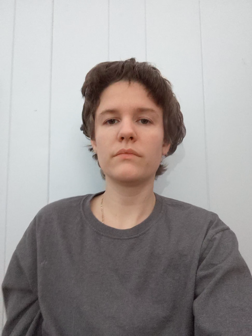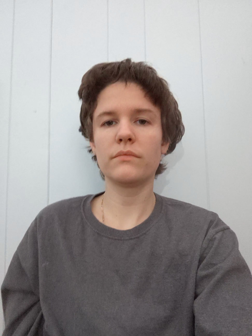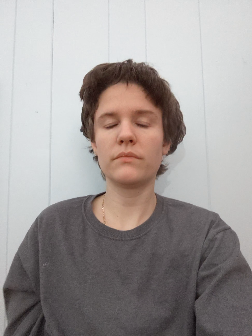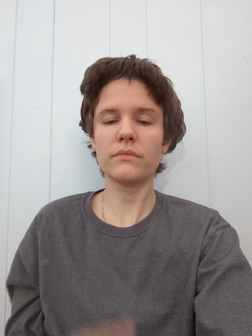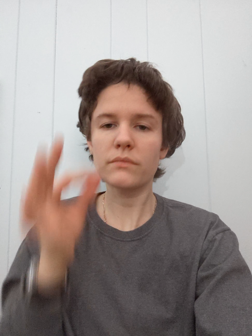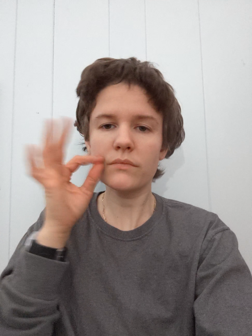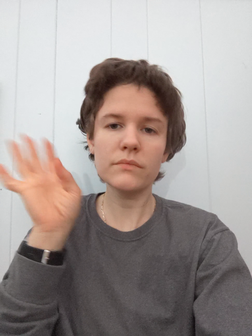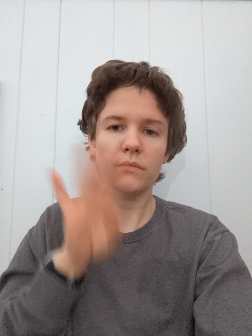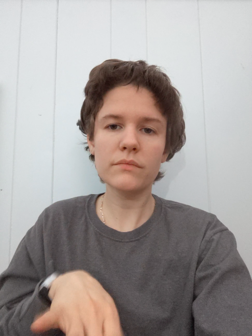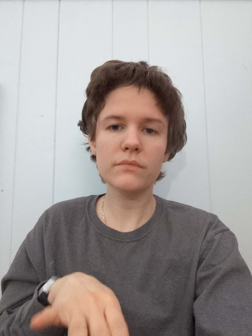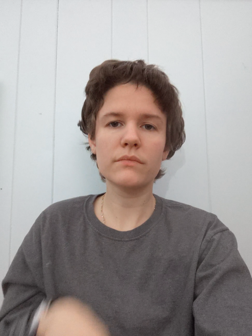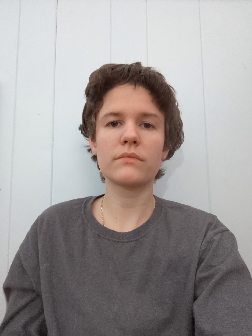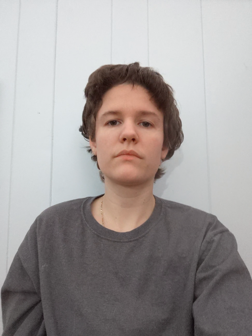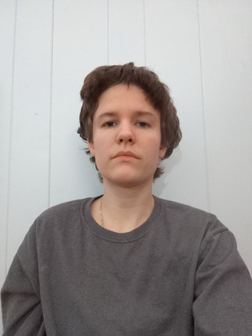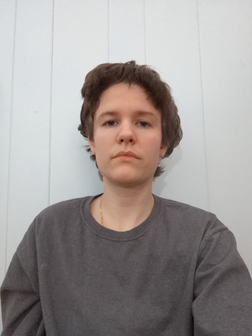bee